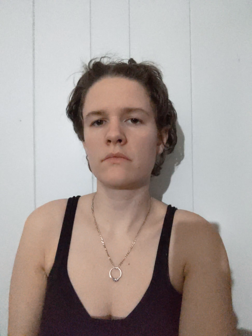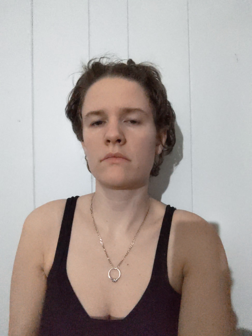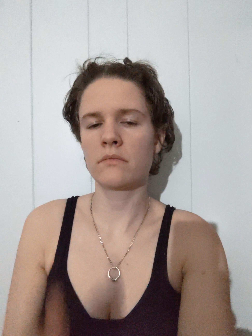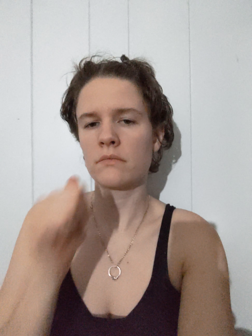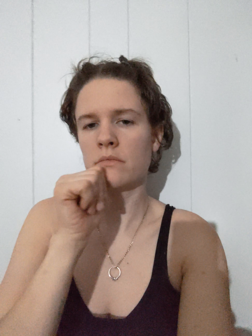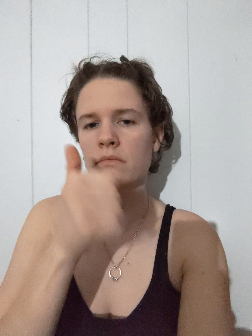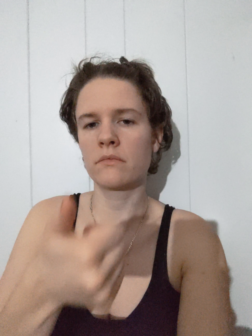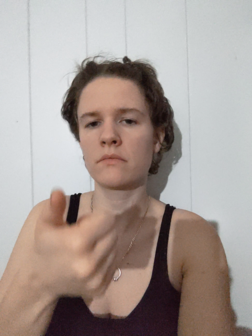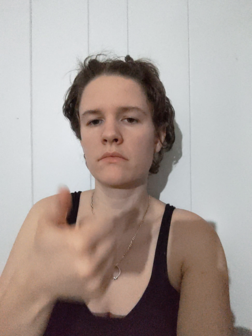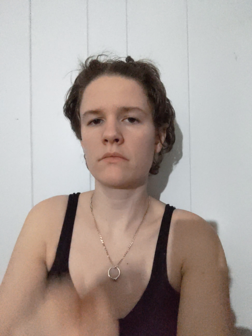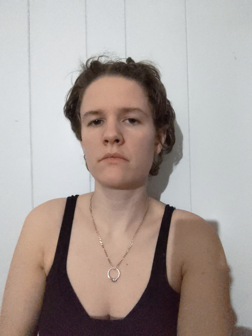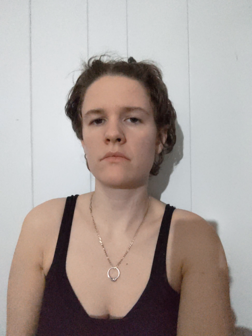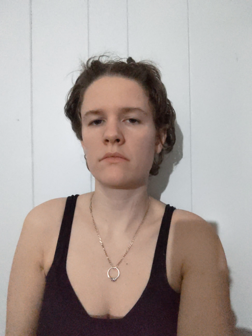tomorrow